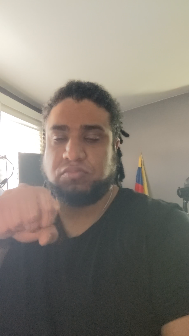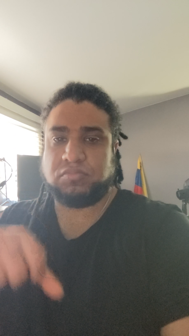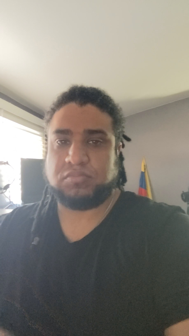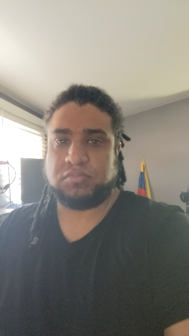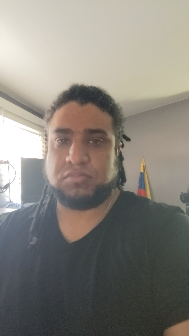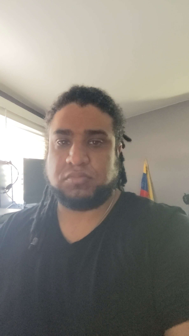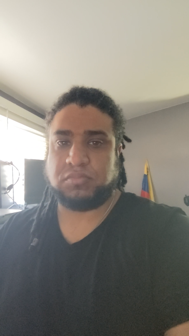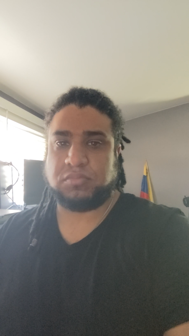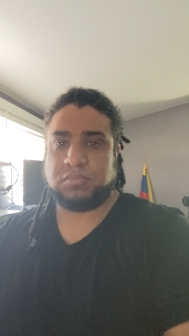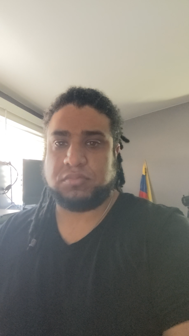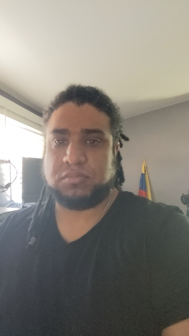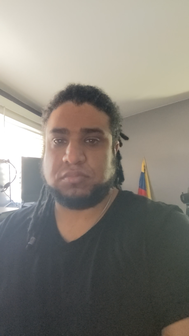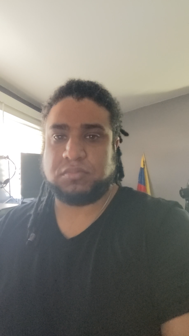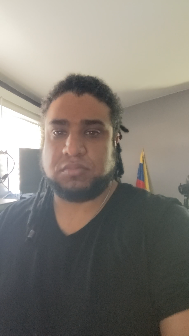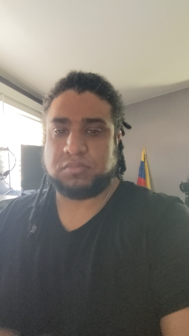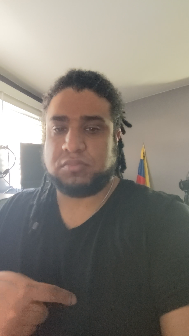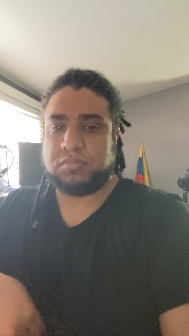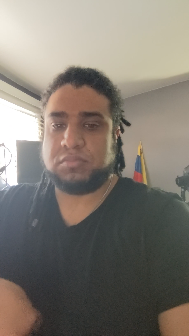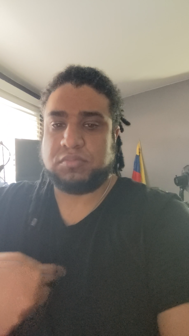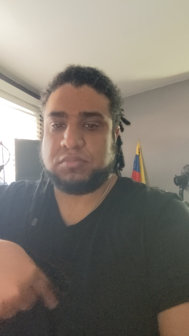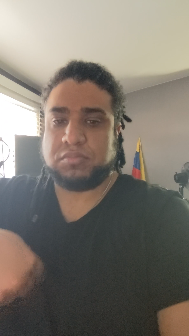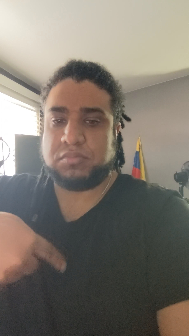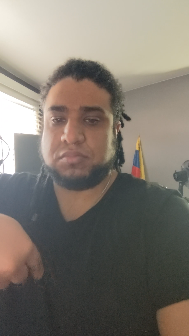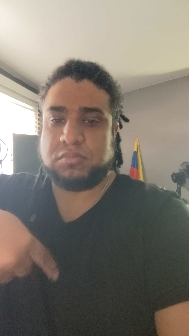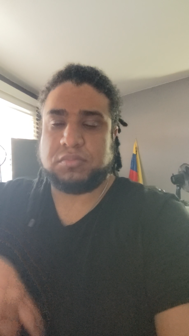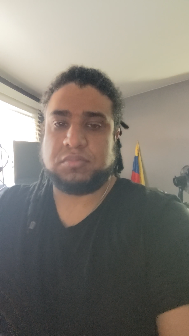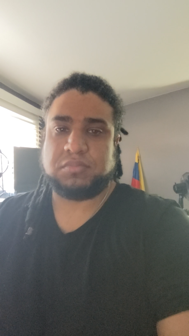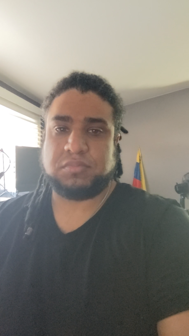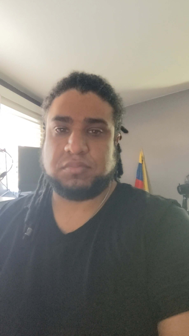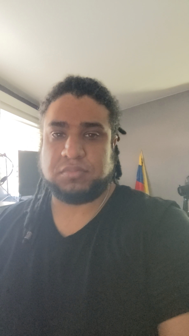belly button